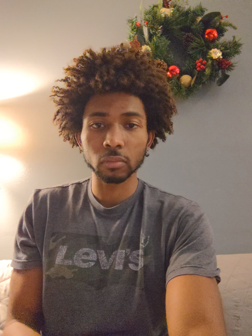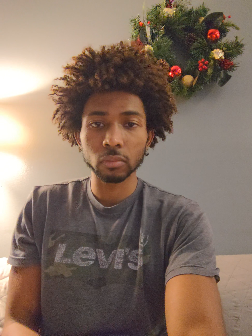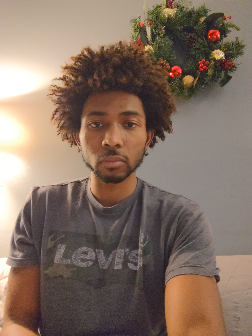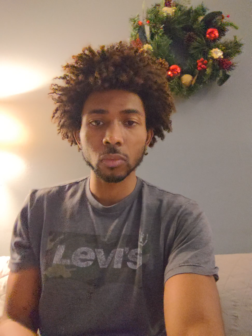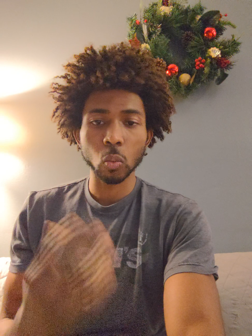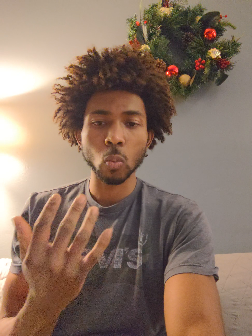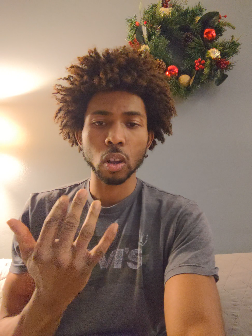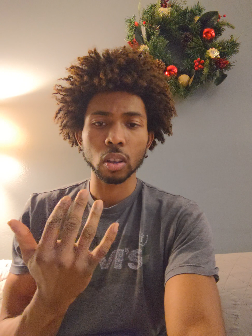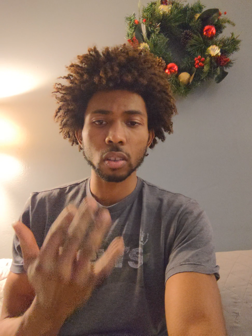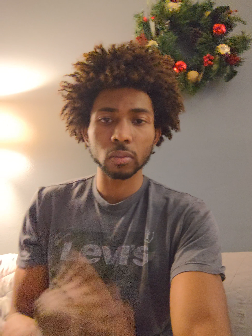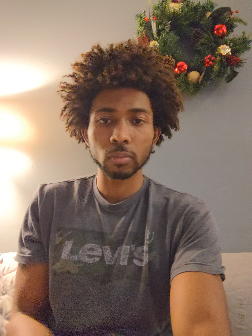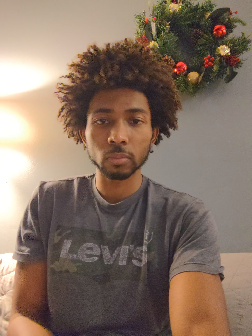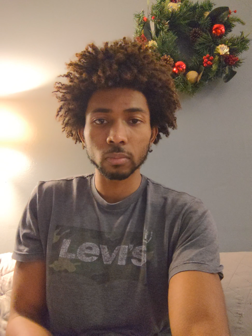wait